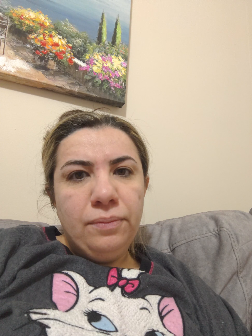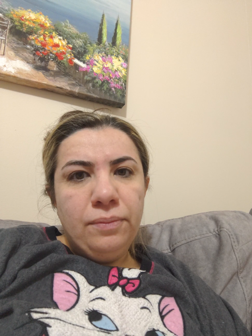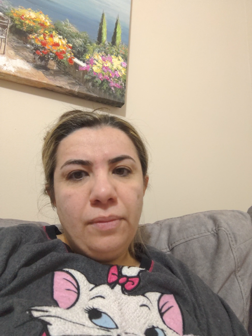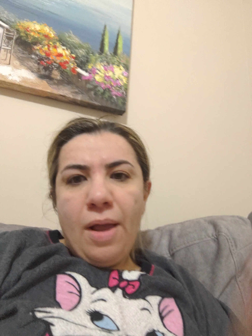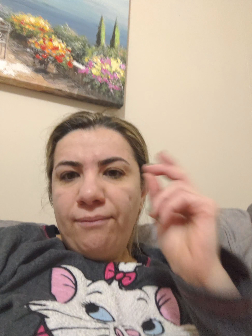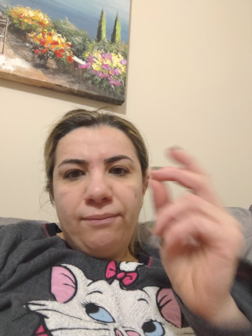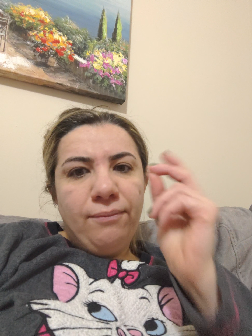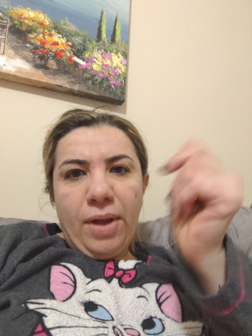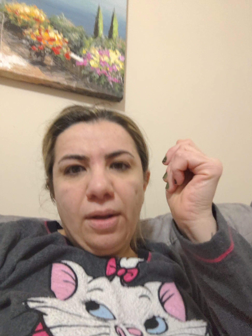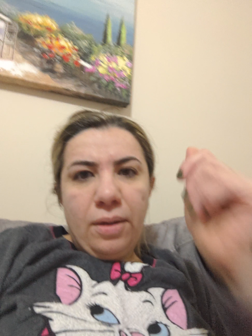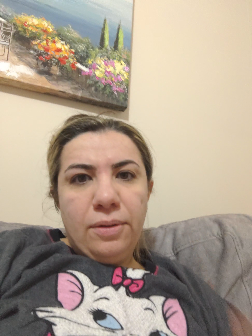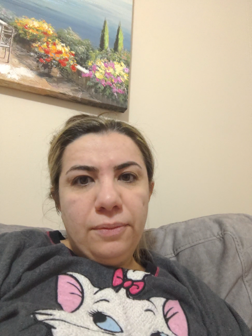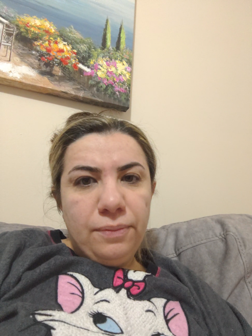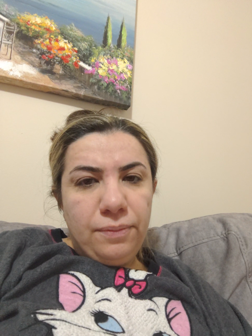fast